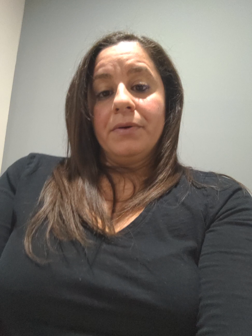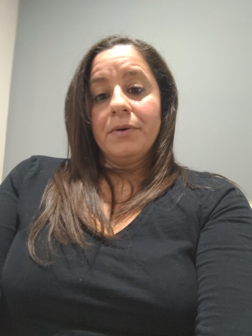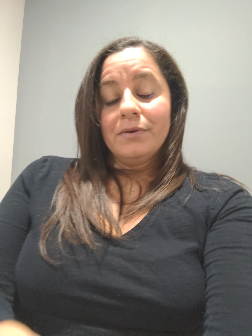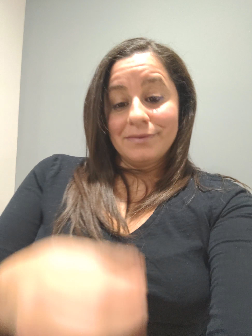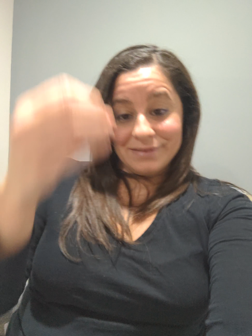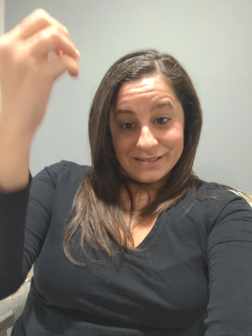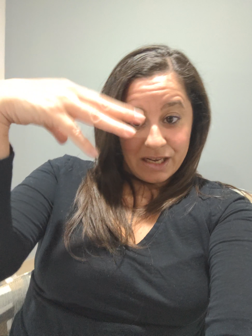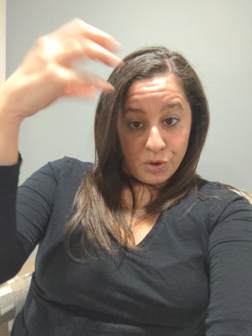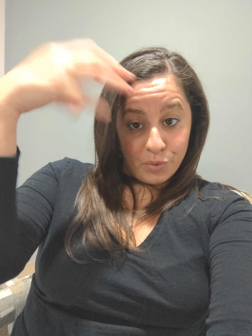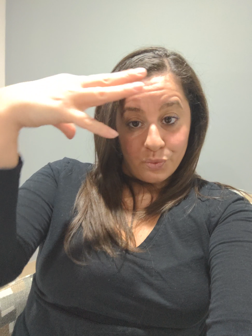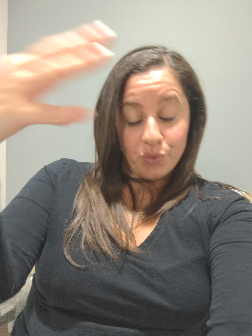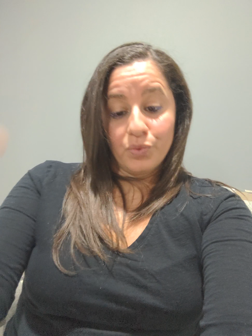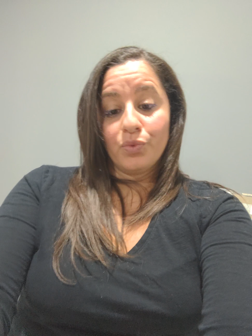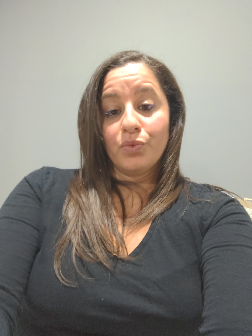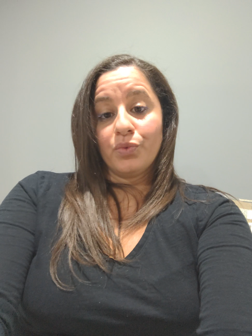shower